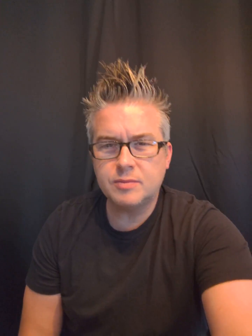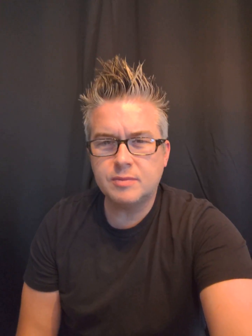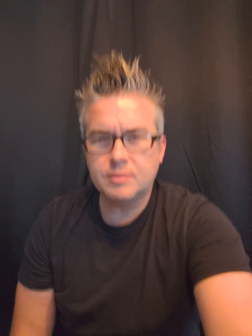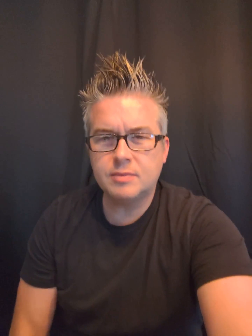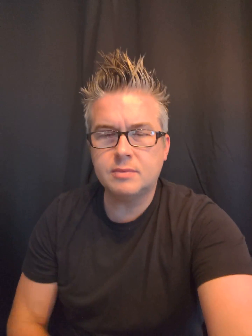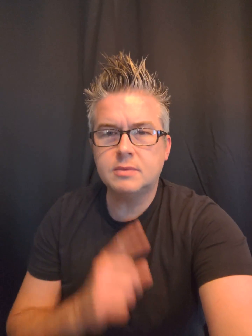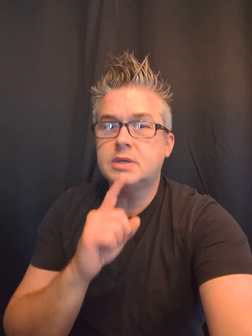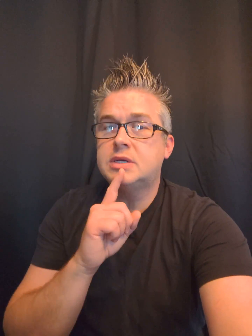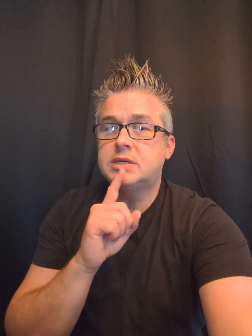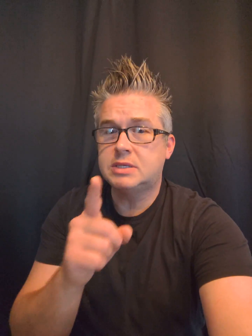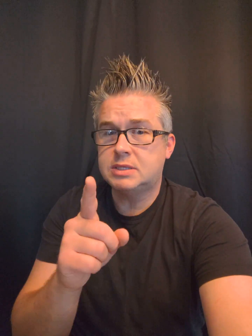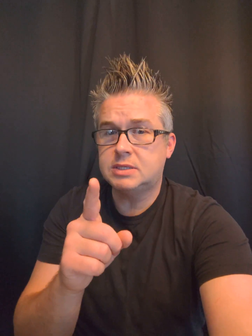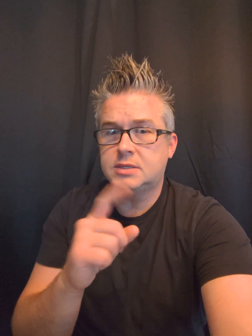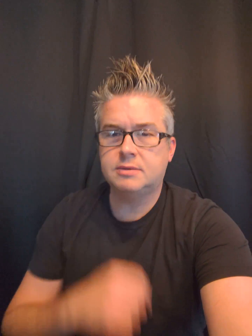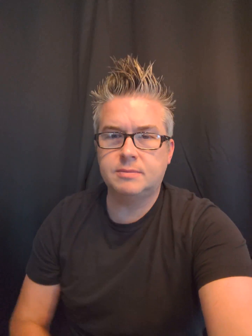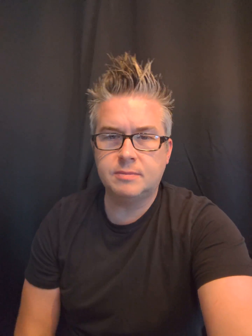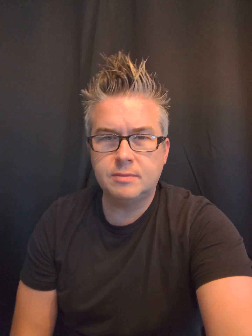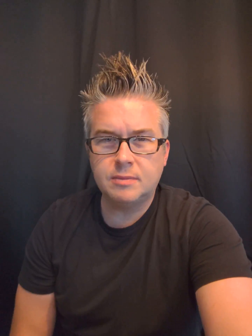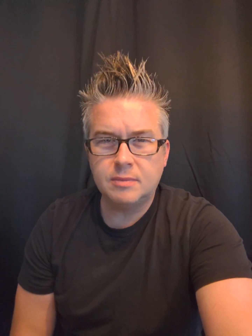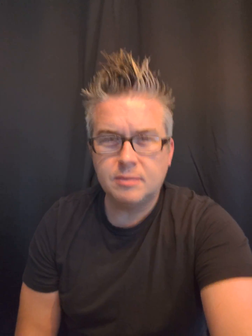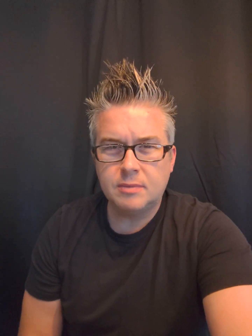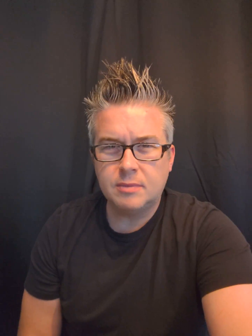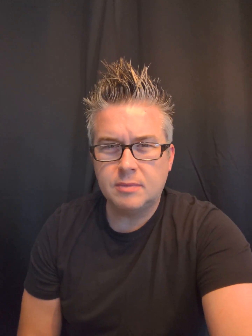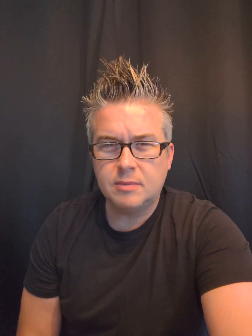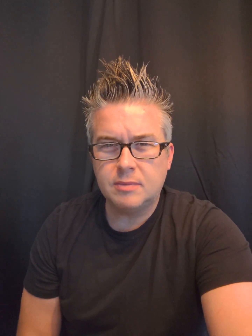is